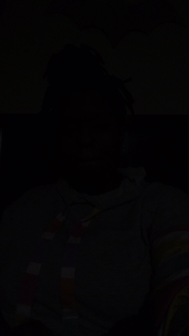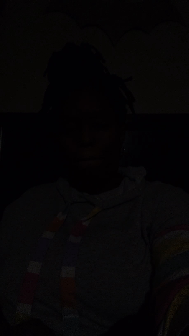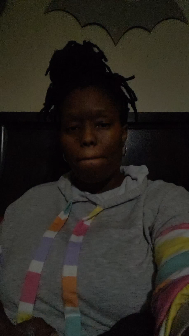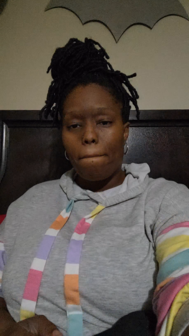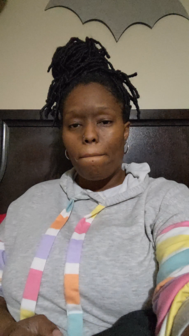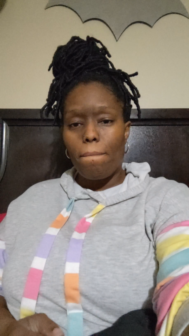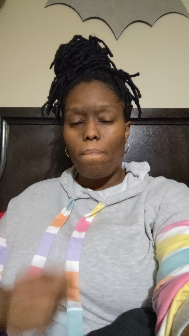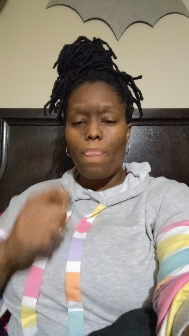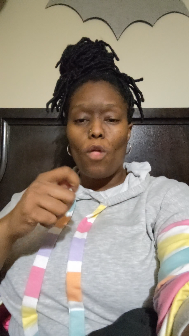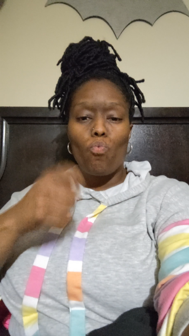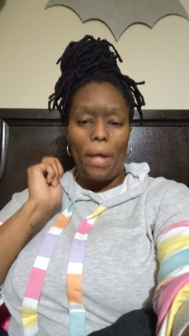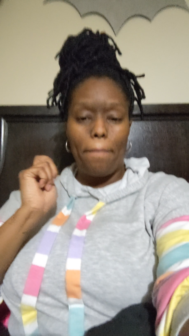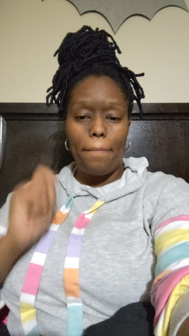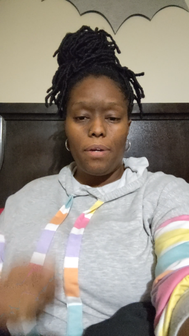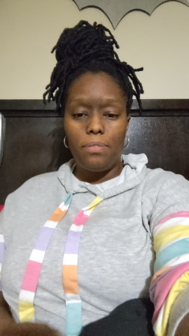rip